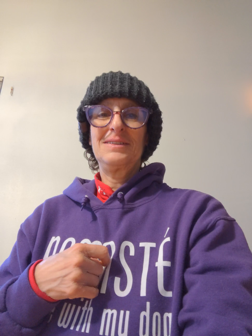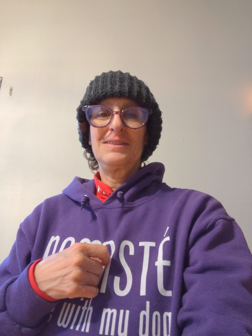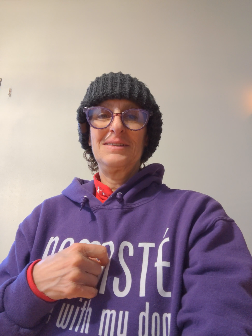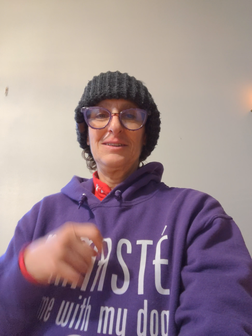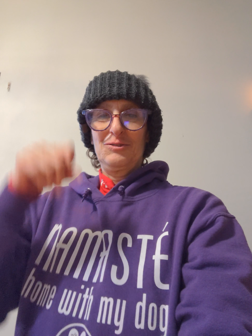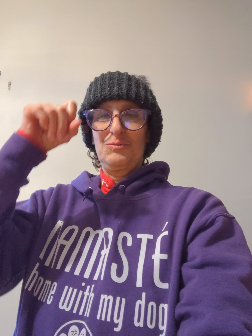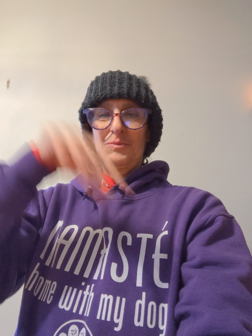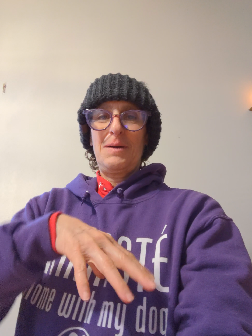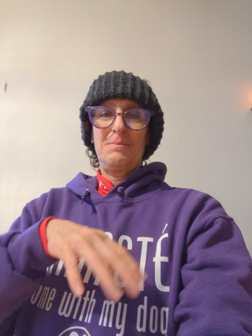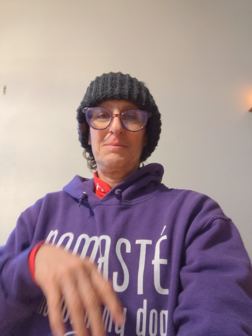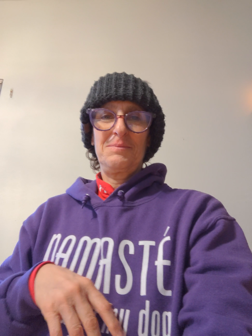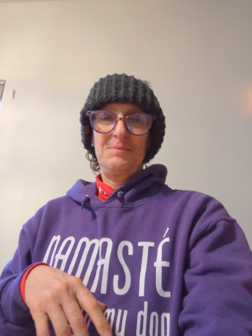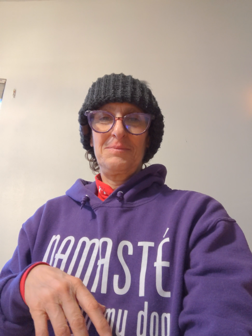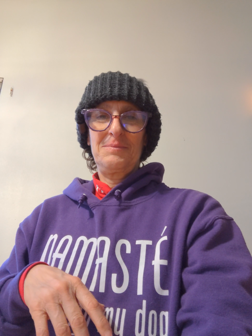drop